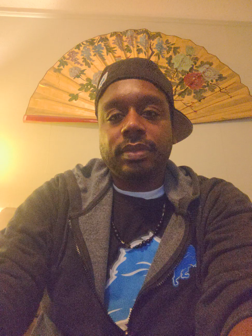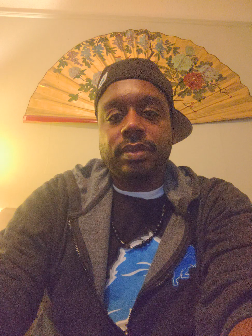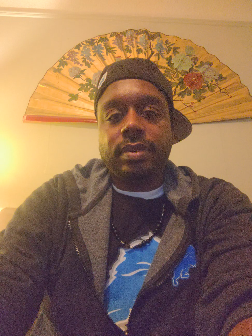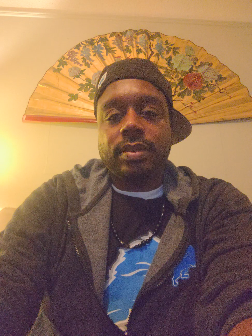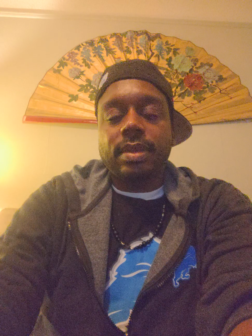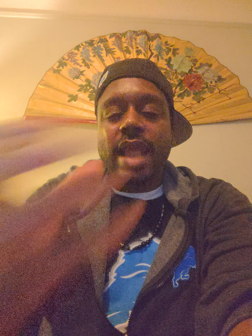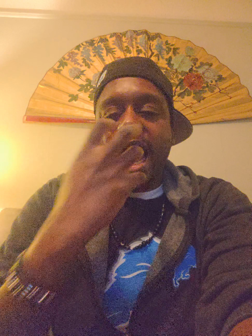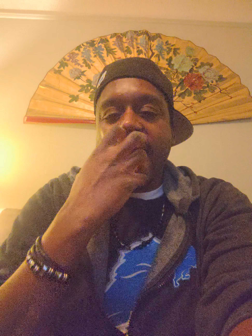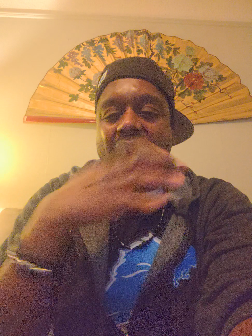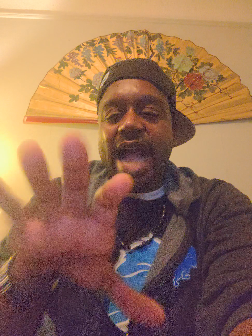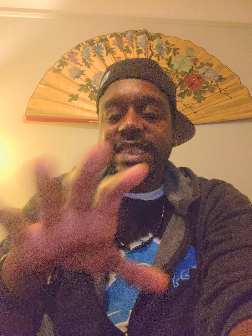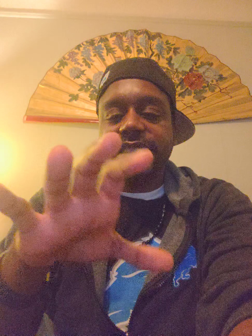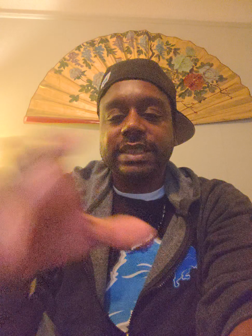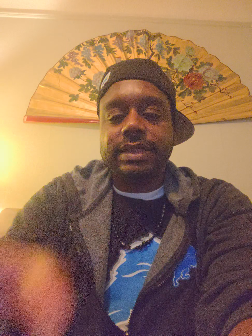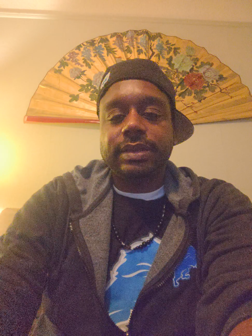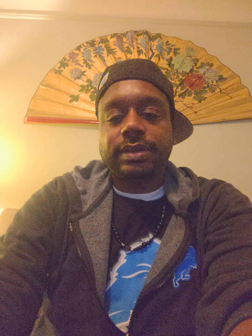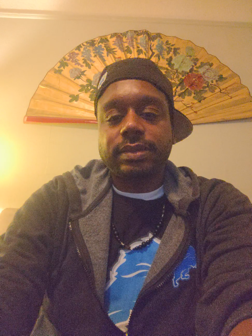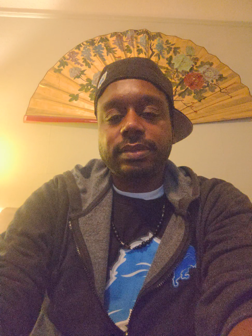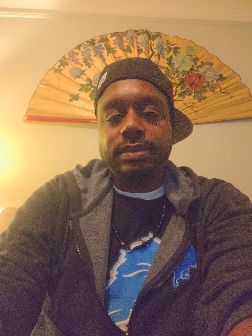hot